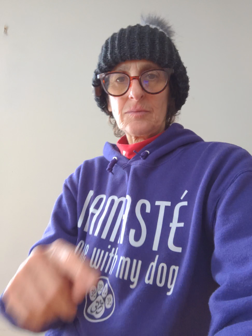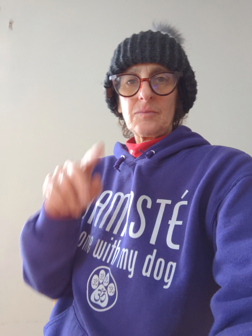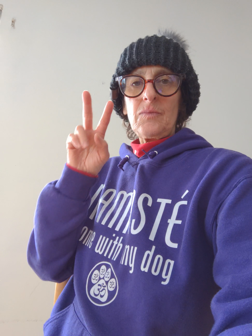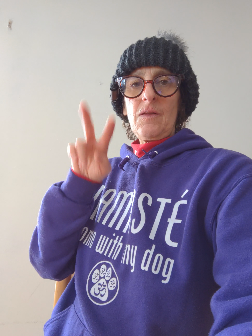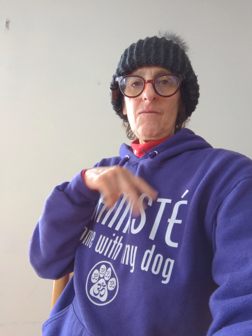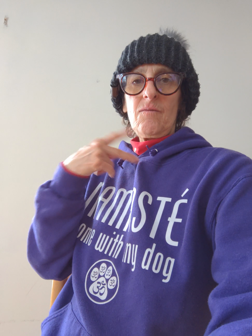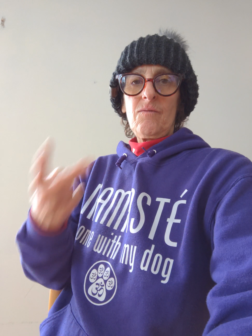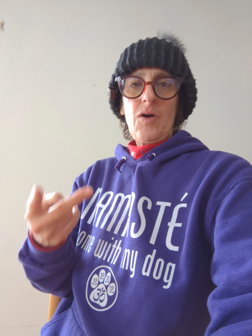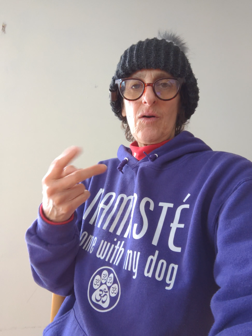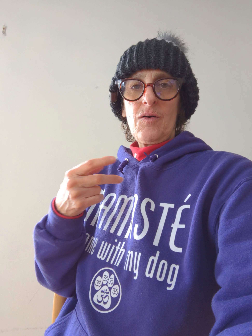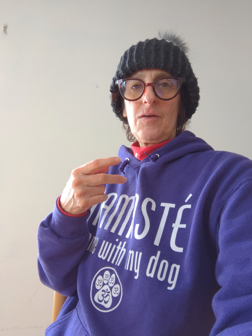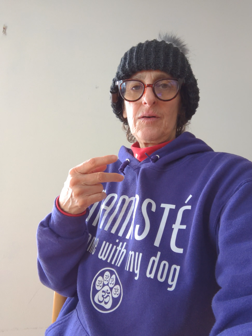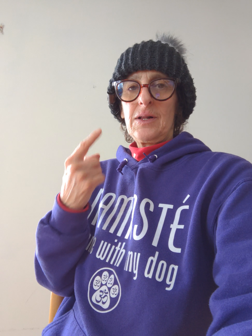fall